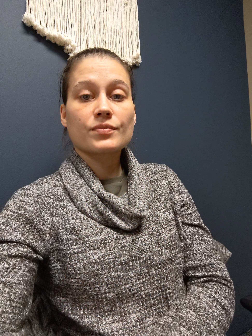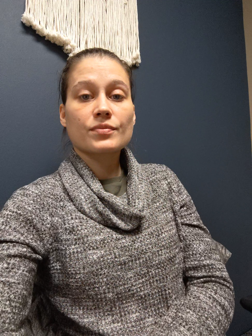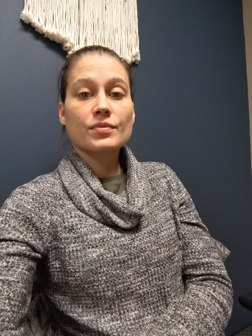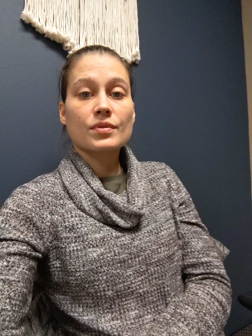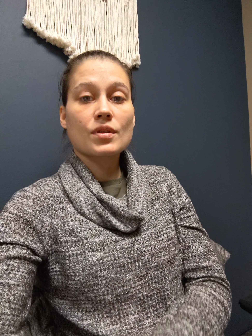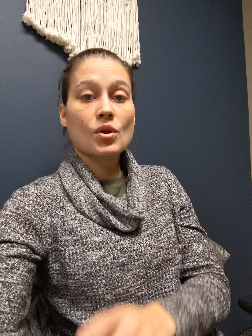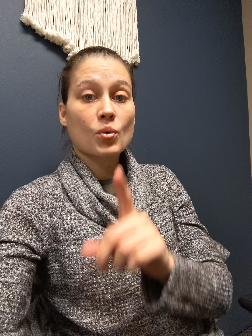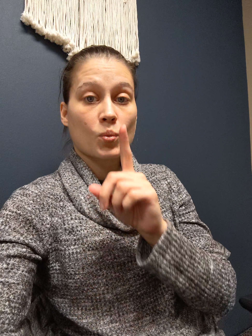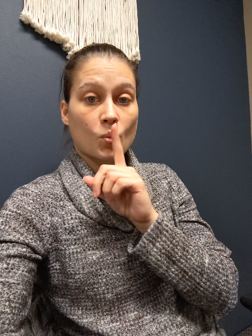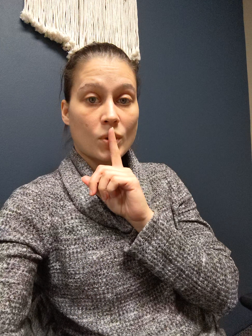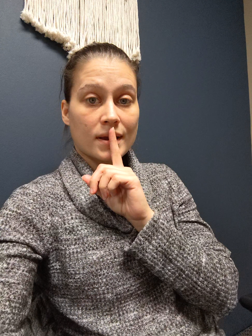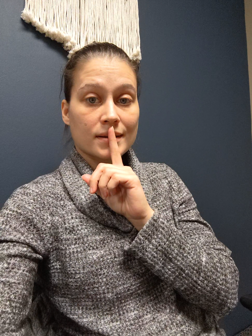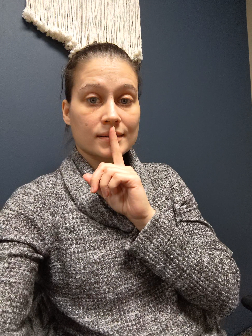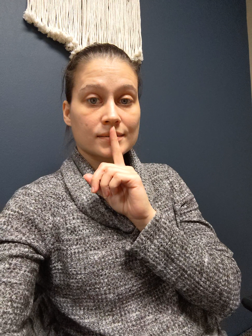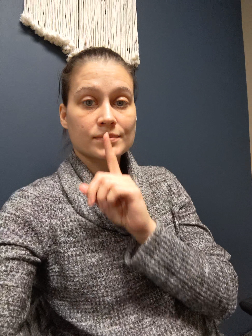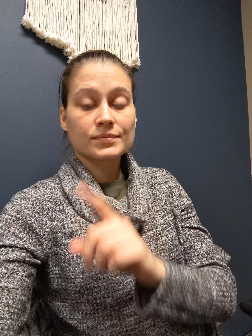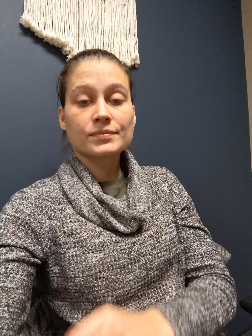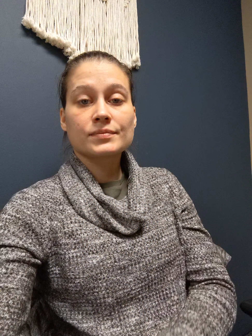quiet